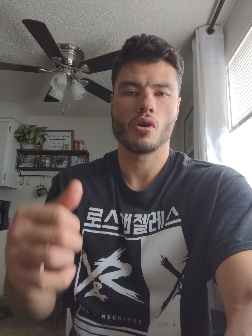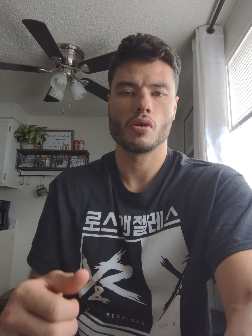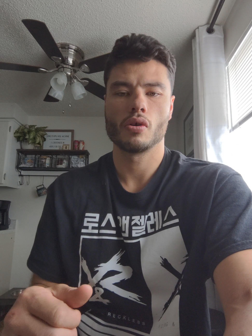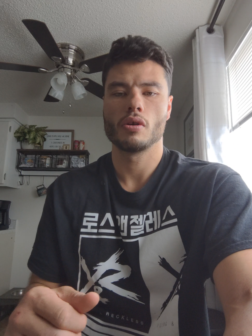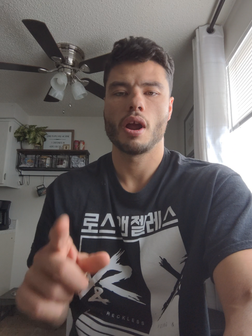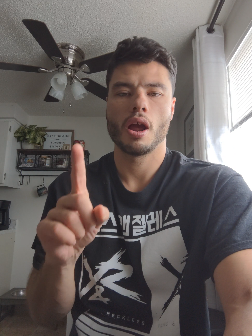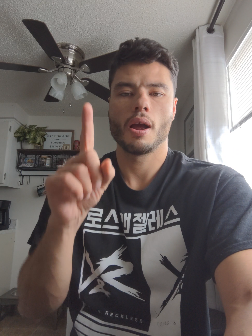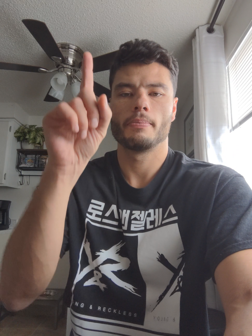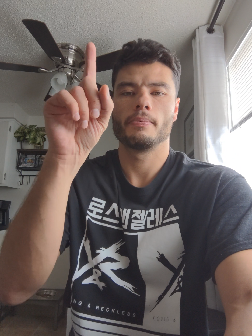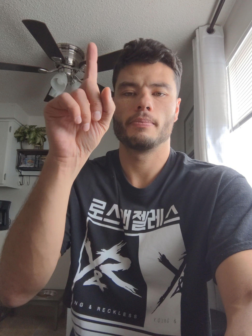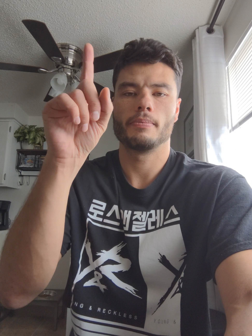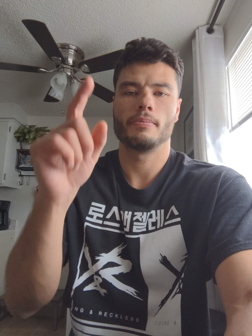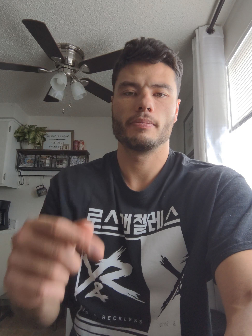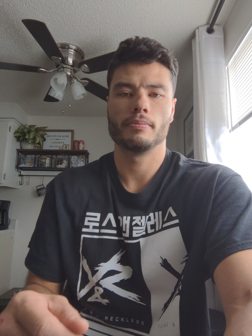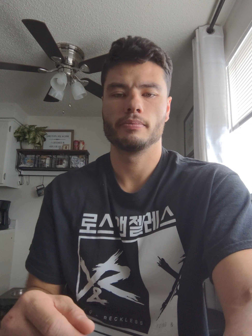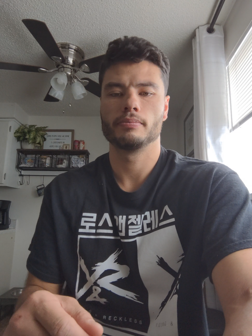up